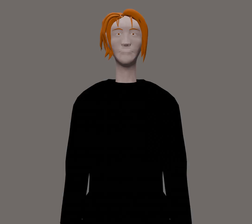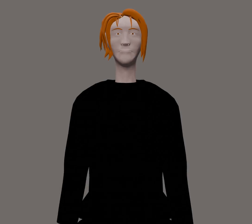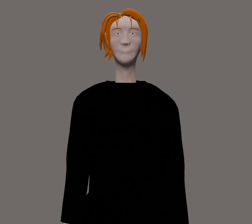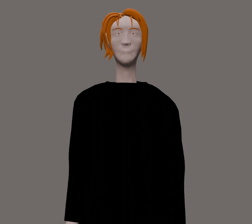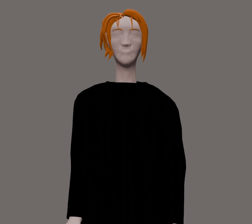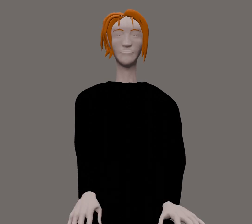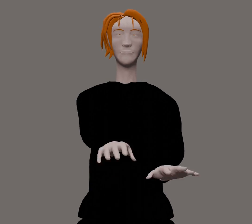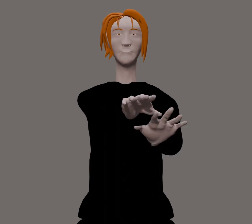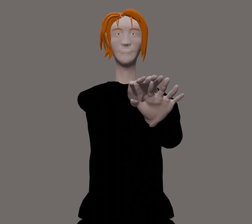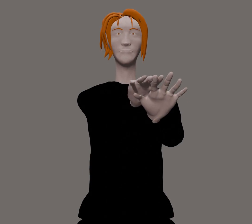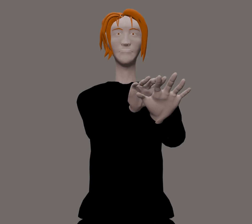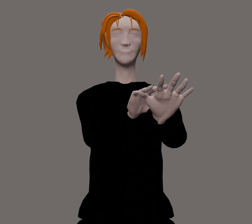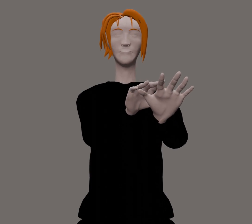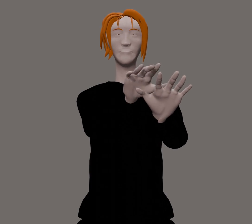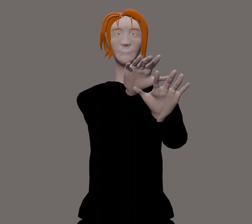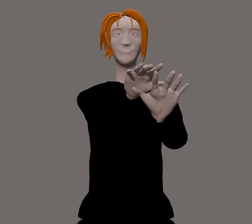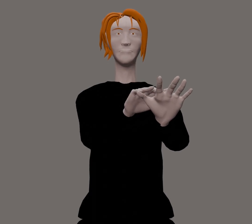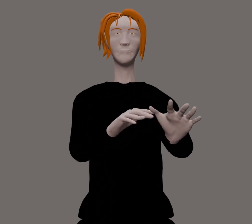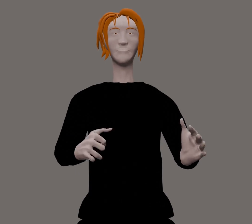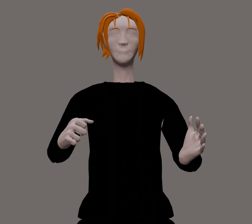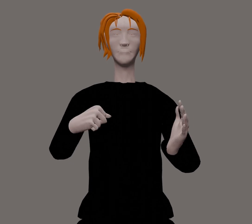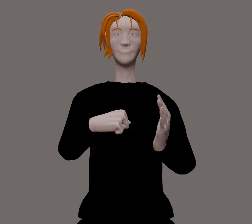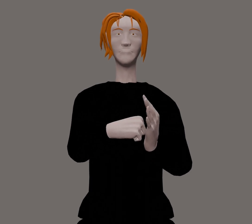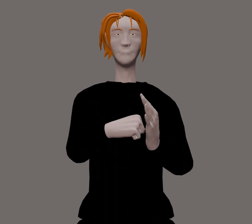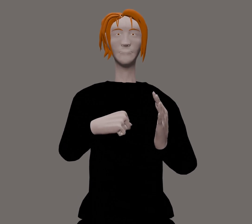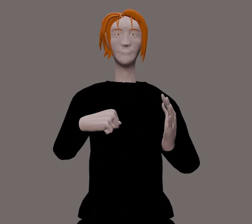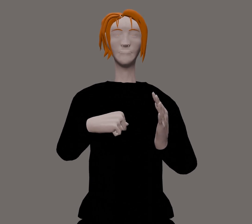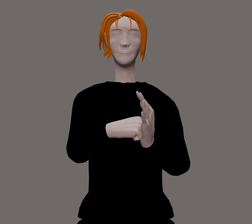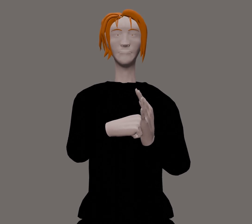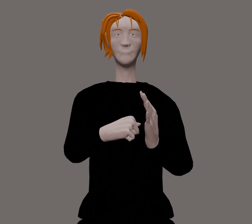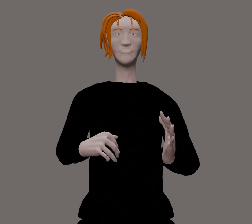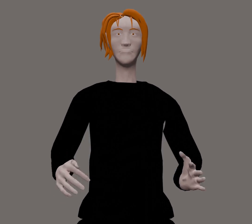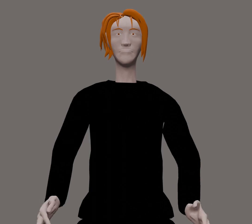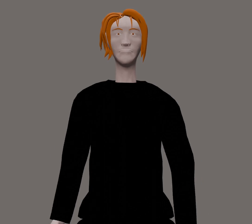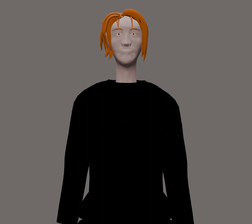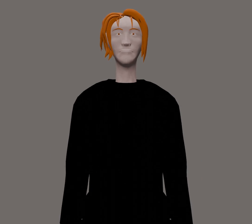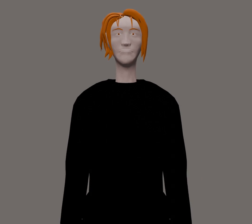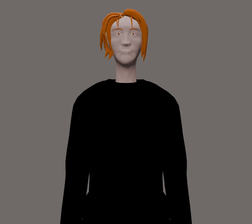Baseball Glove